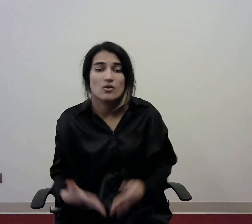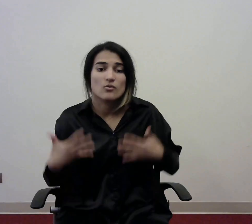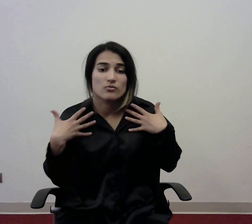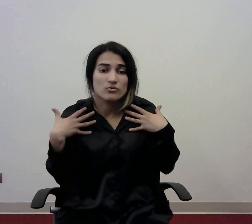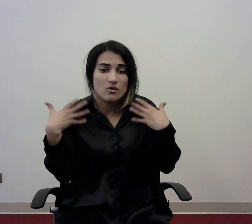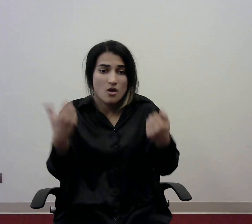sağlam